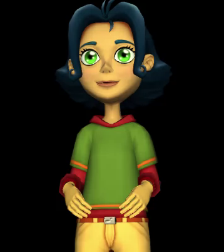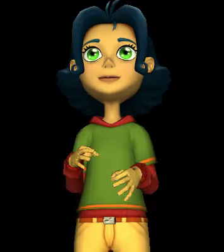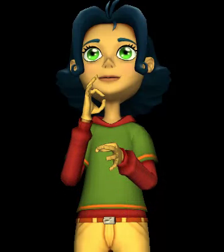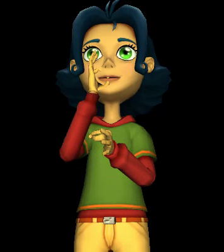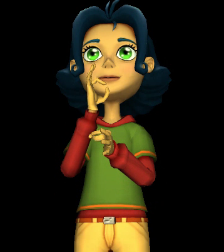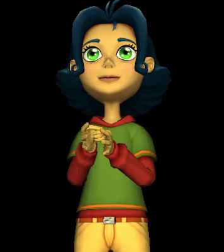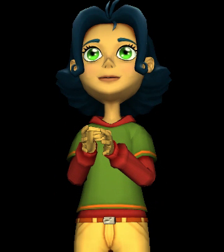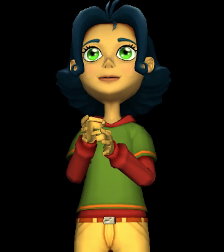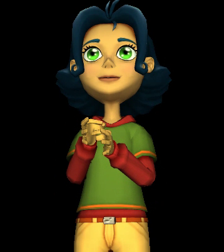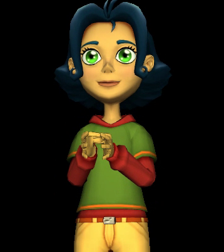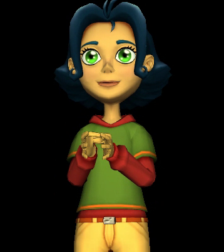حبة عنب